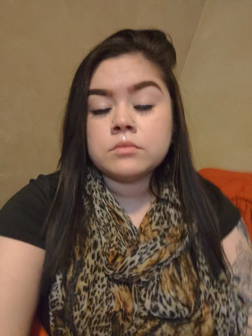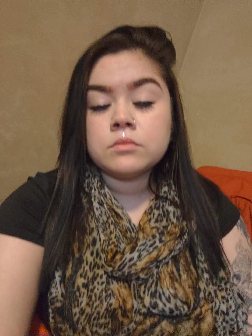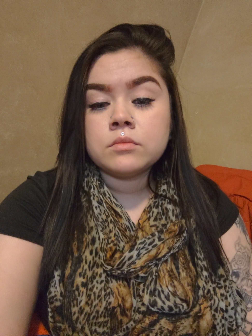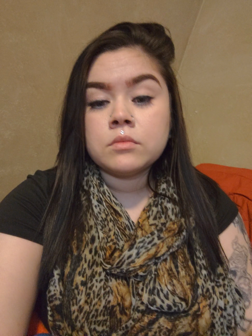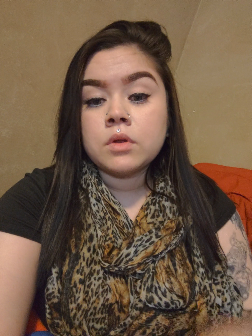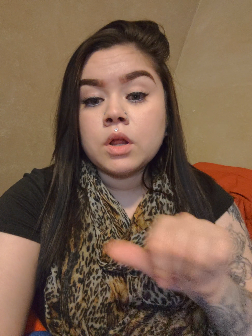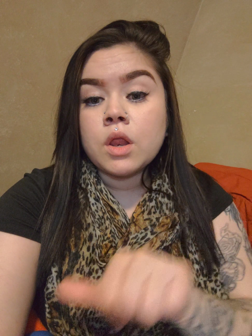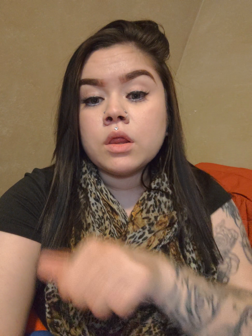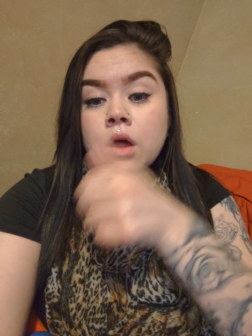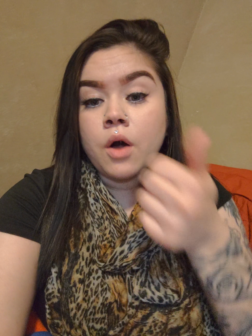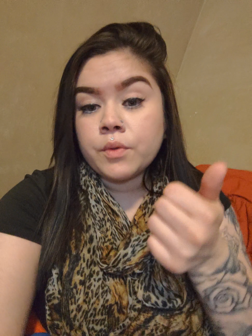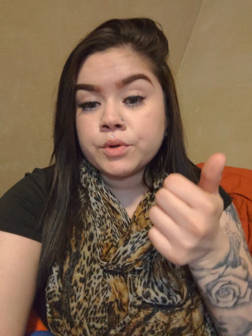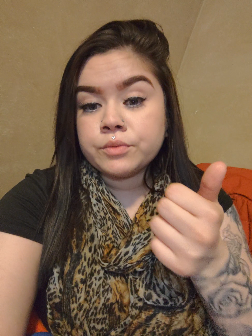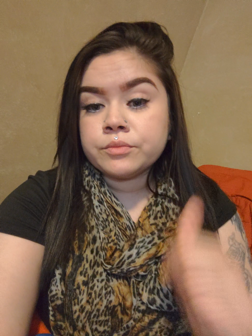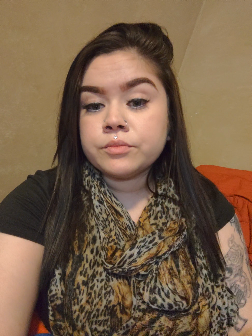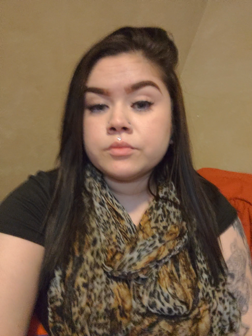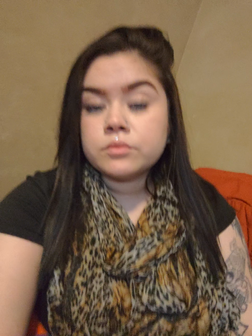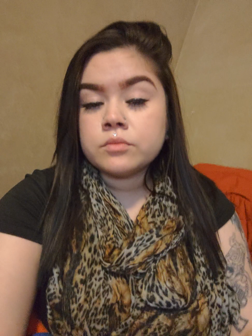another